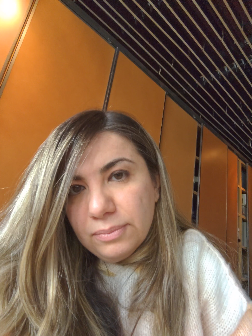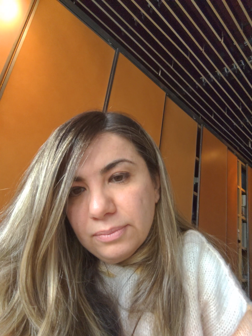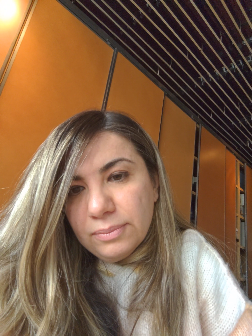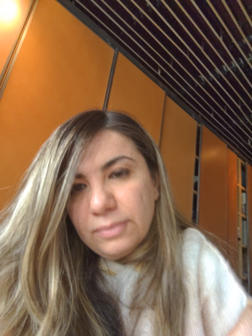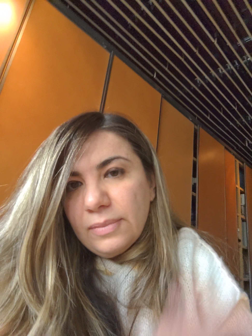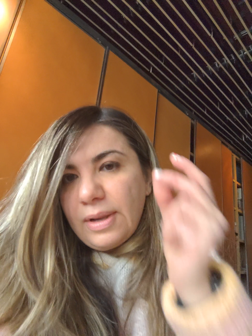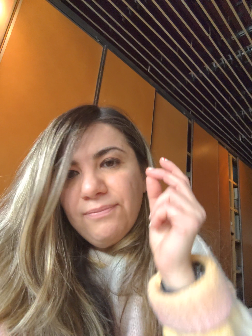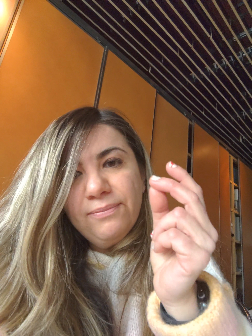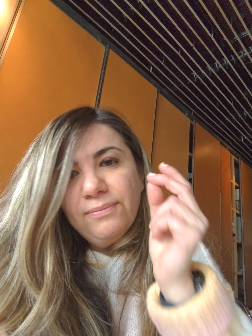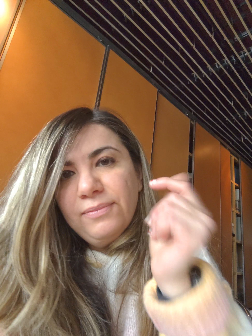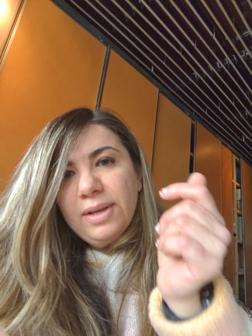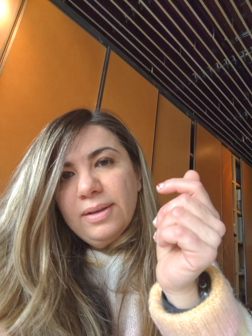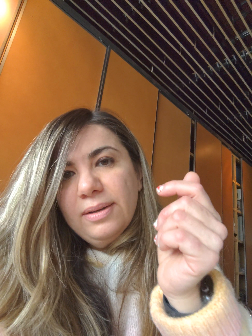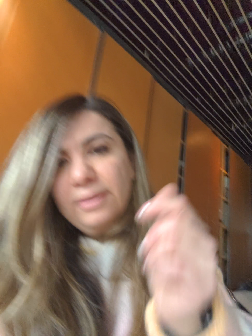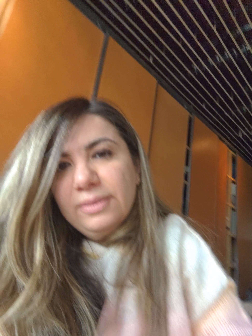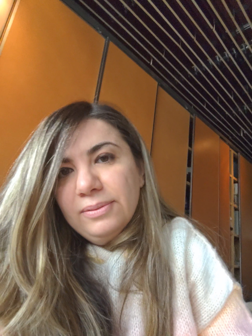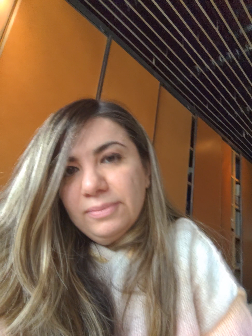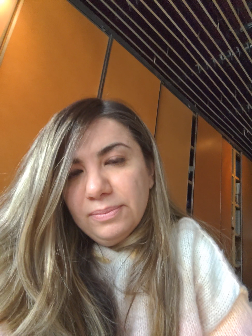fast